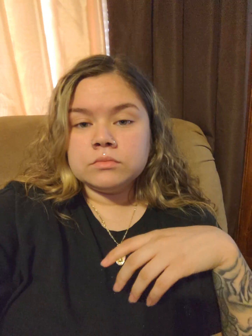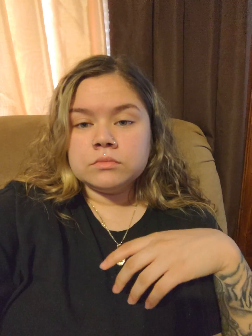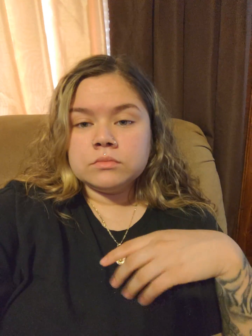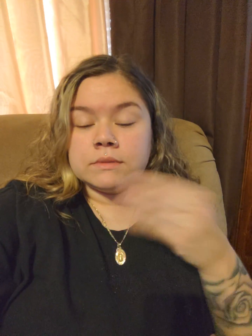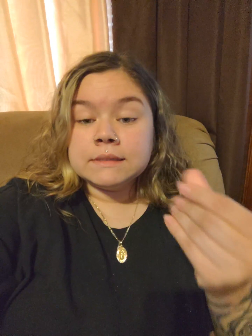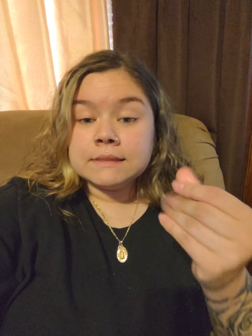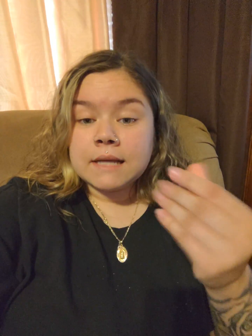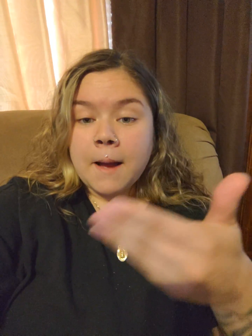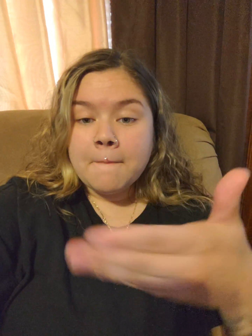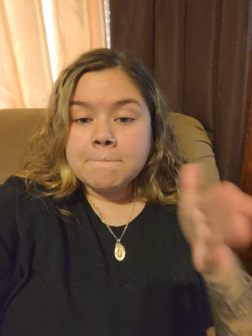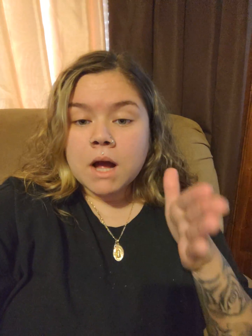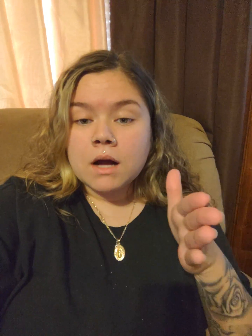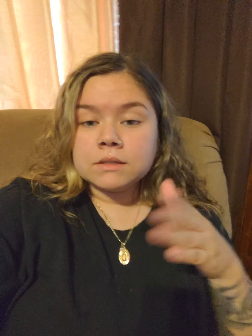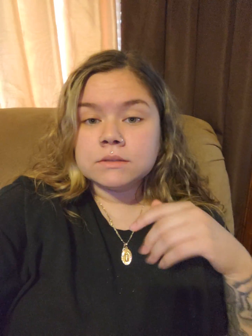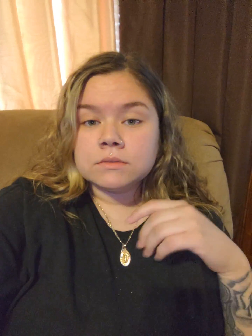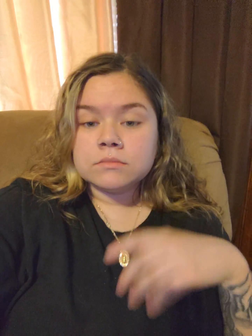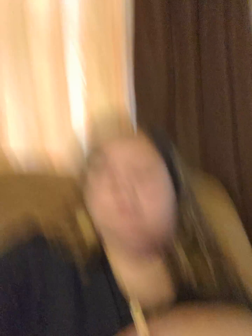sandbox